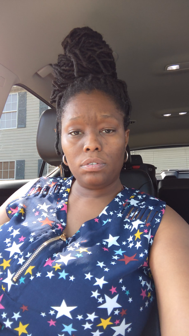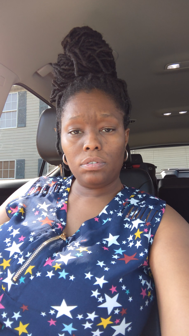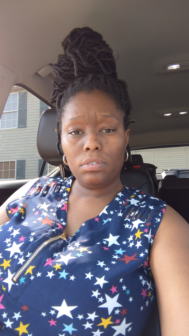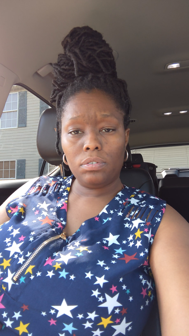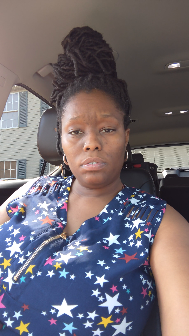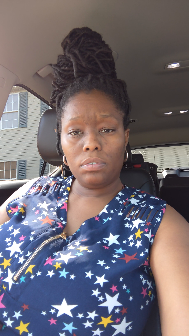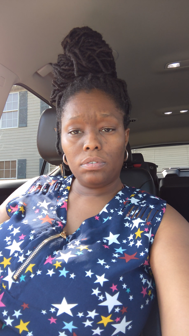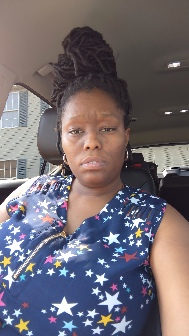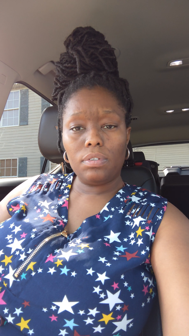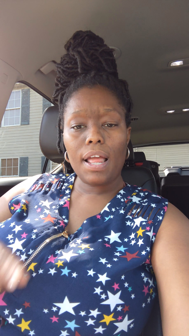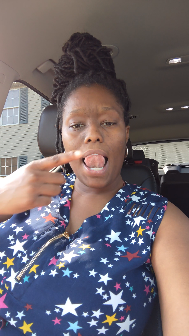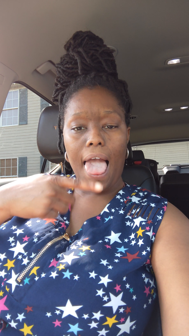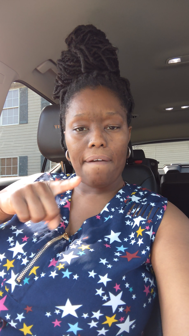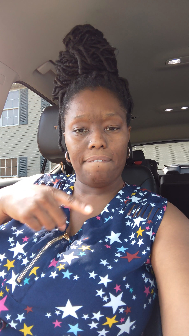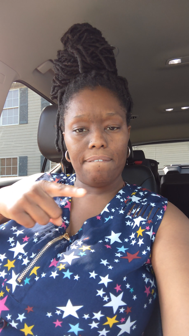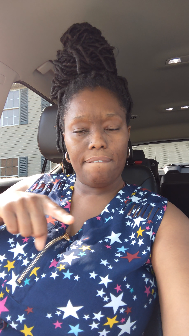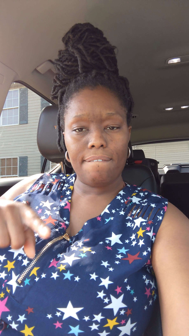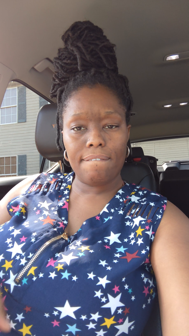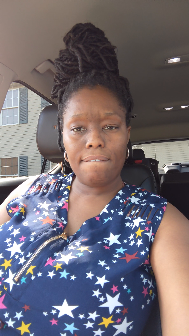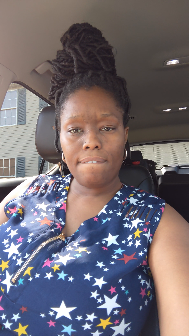knife